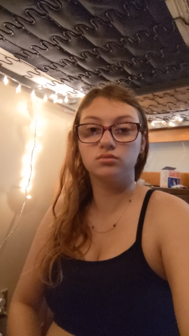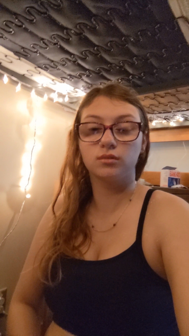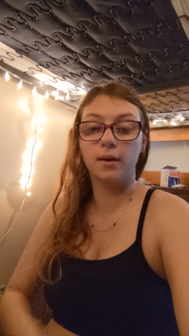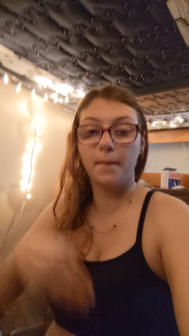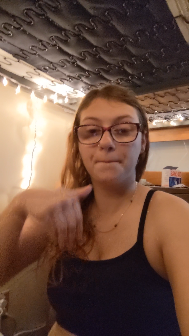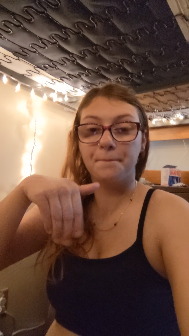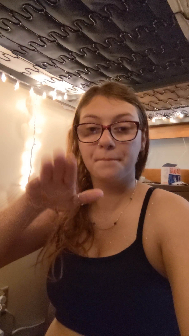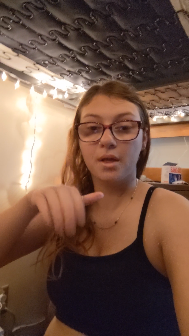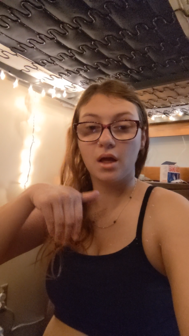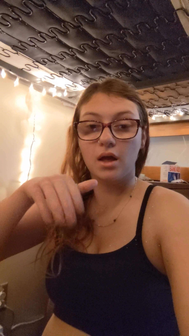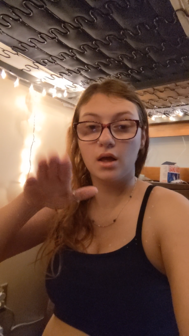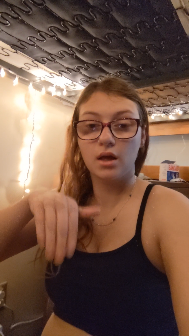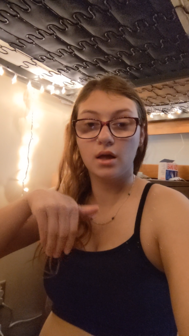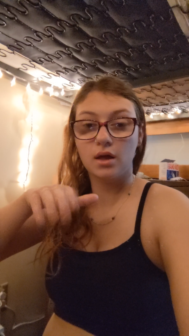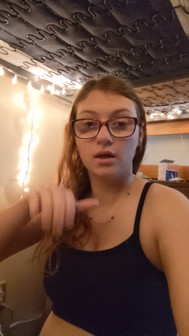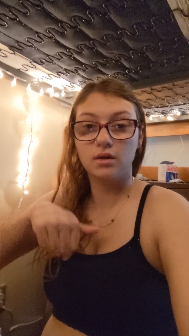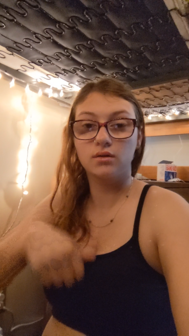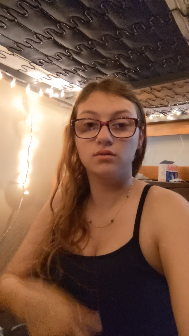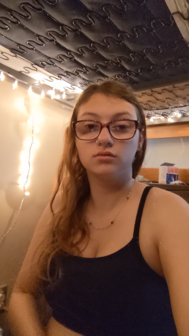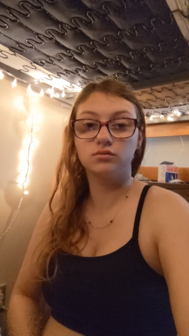paint